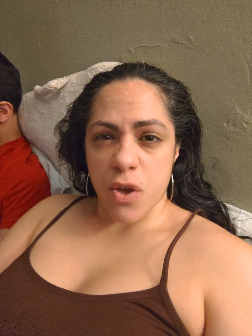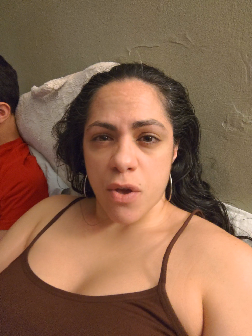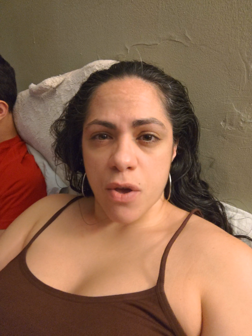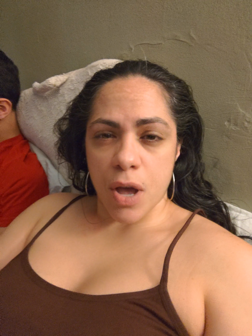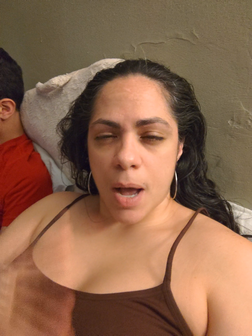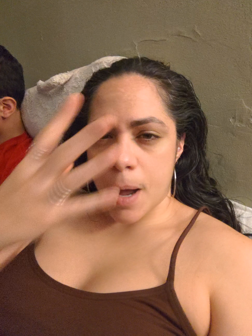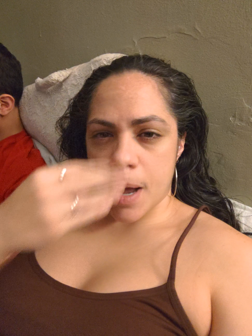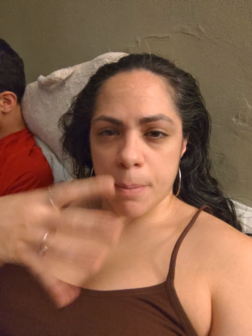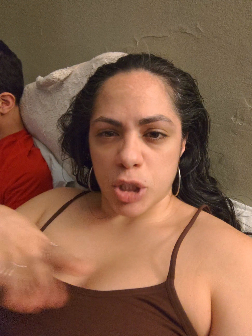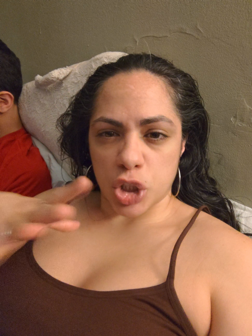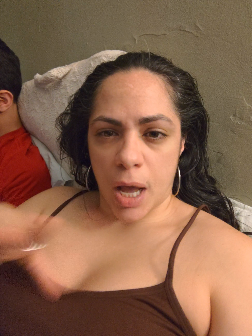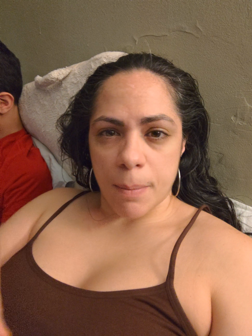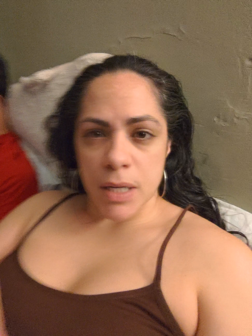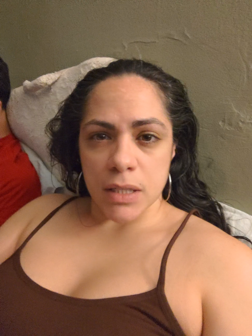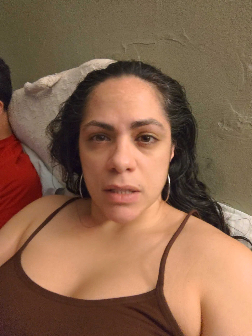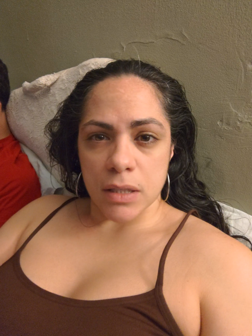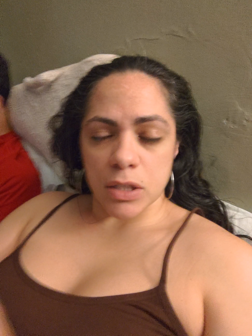pajamas